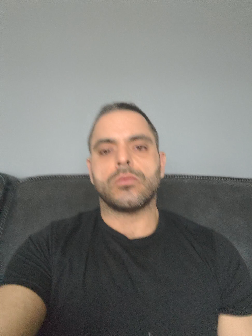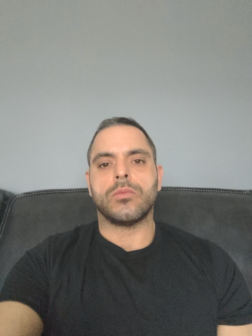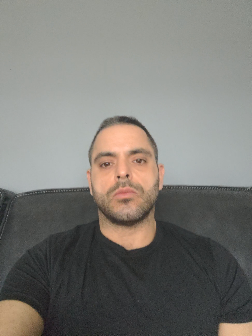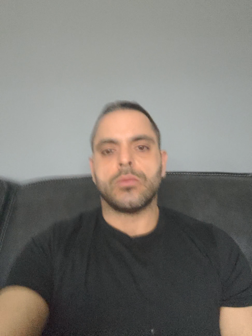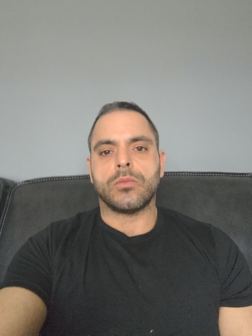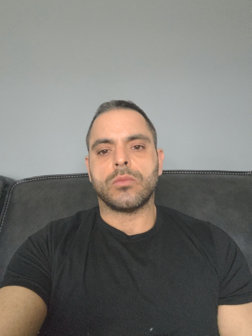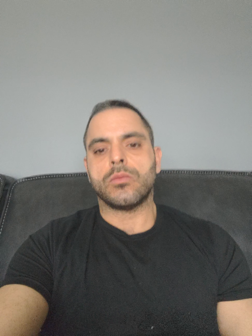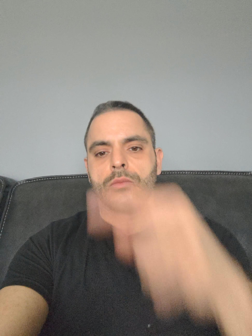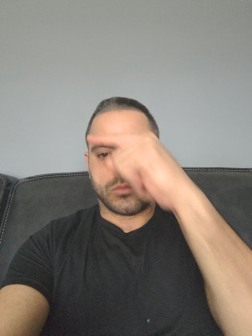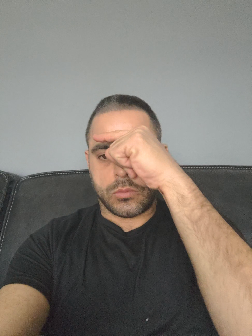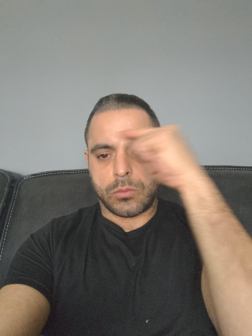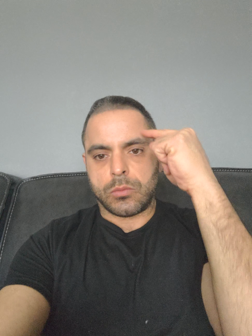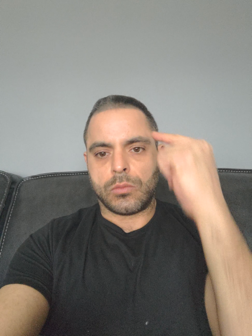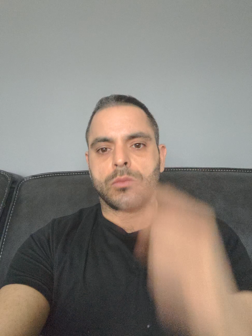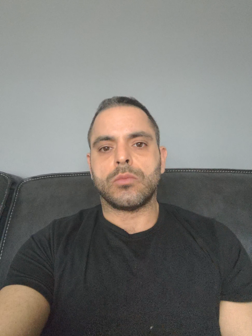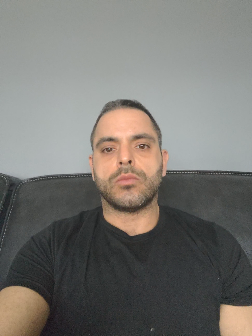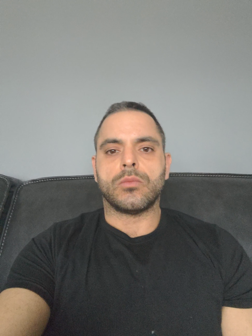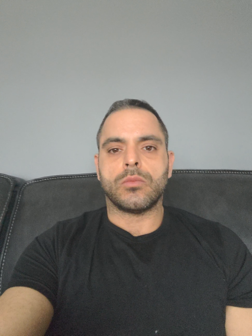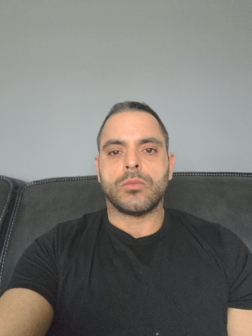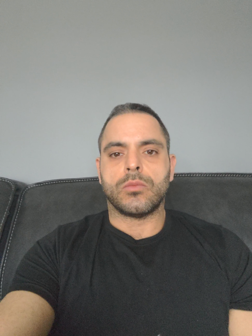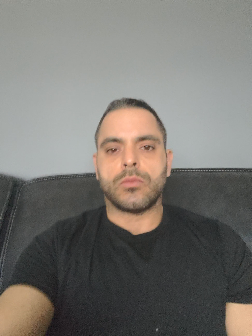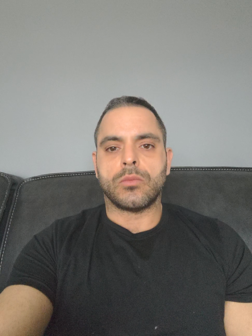black